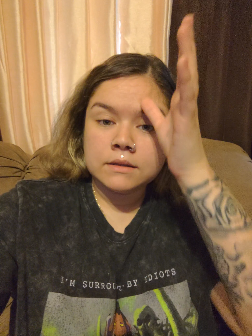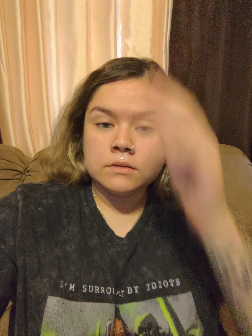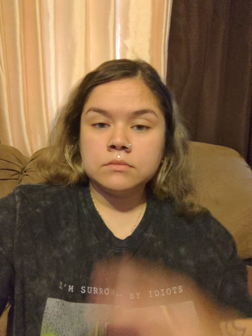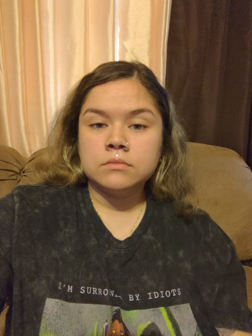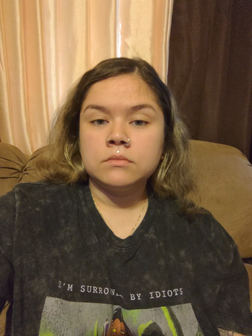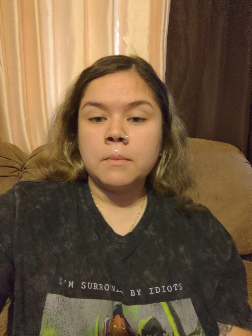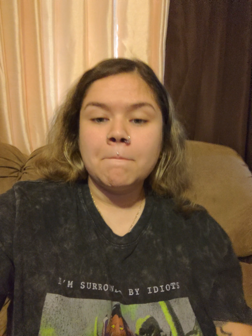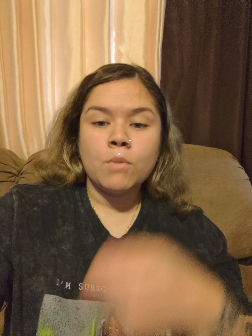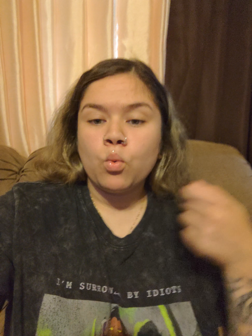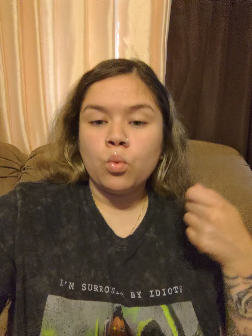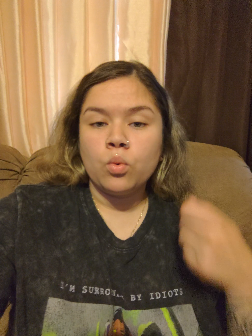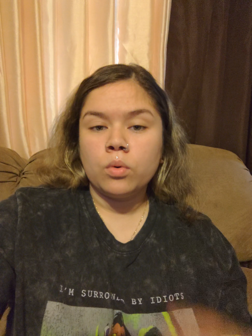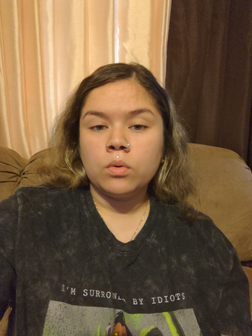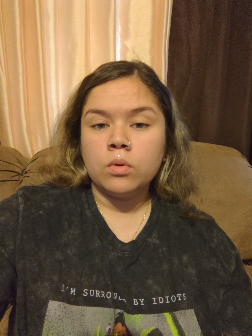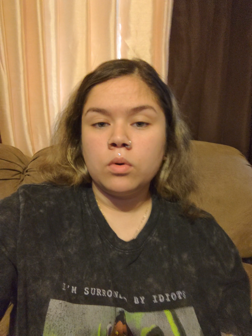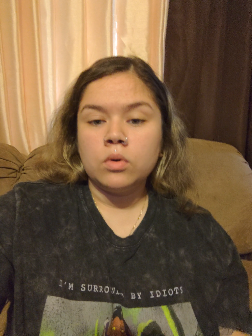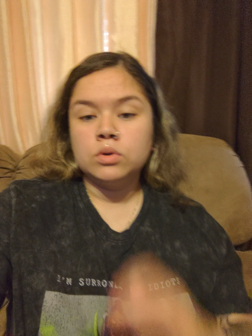pull